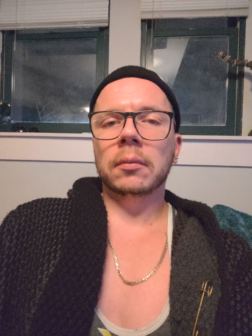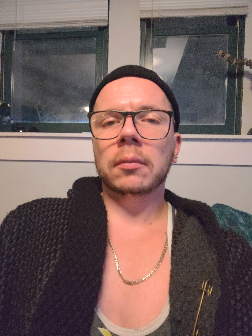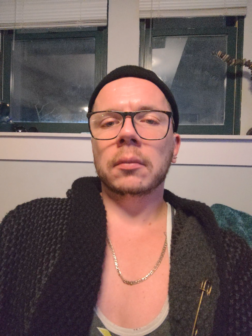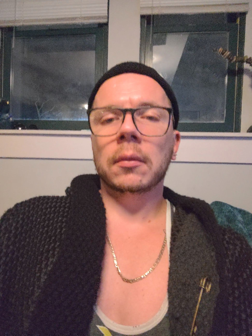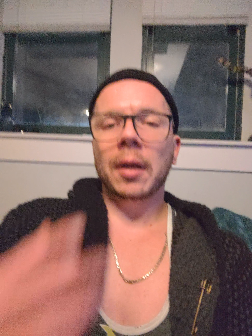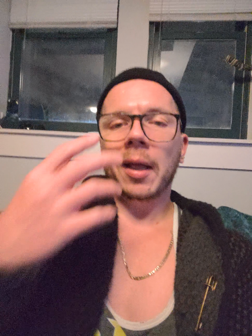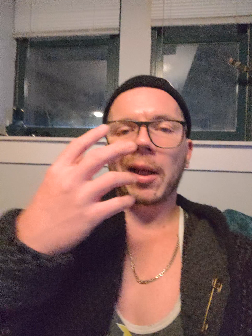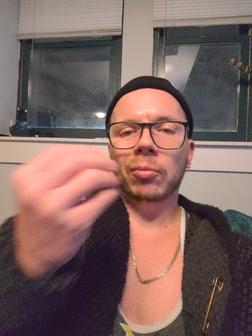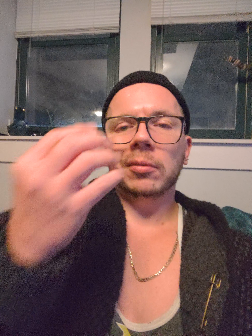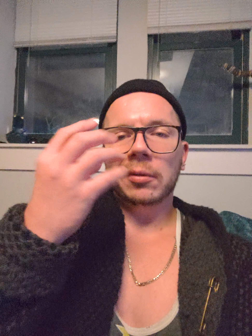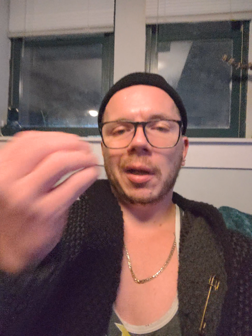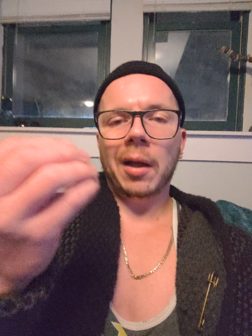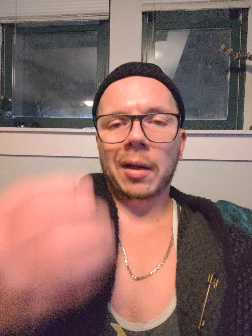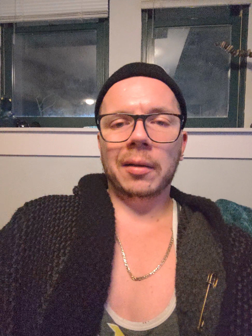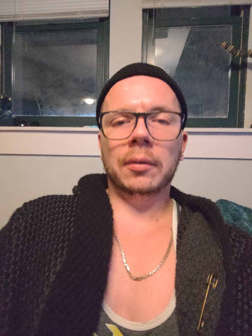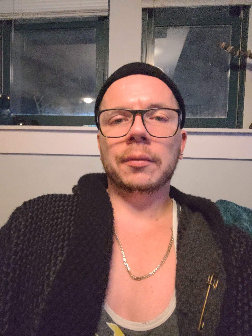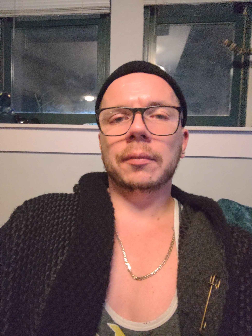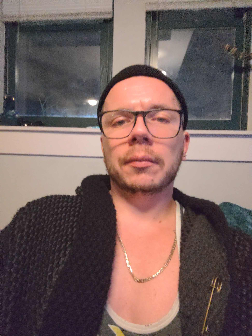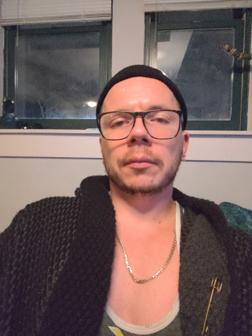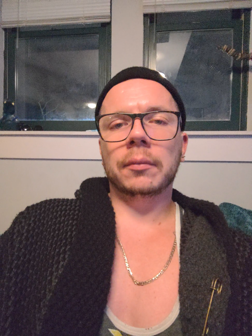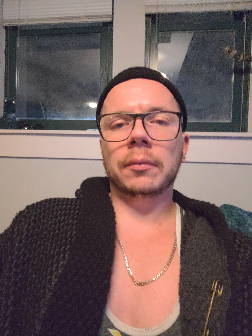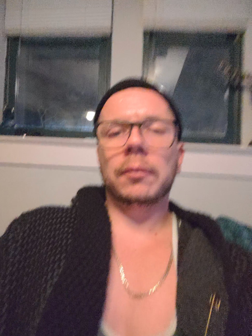outside